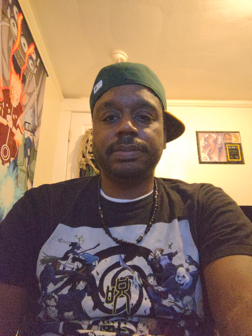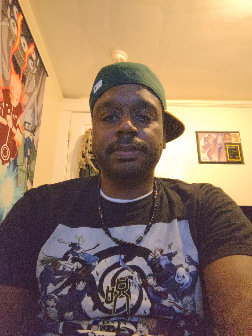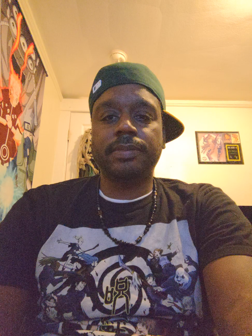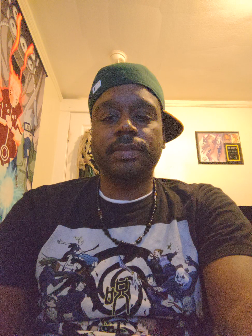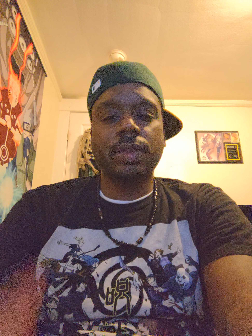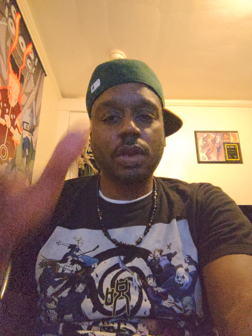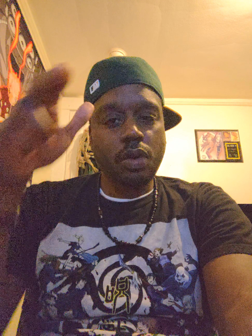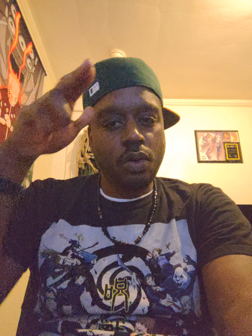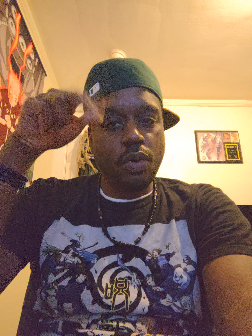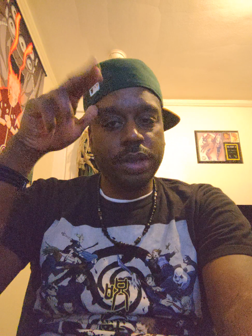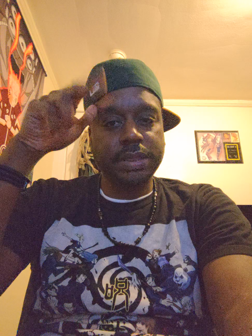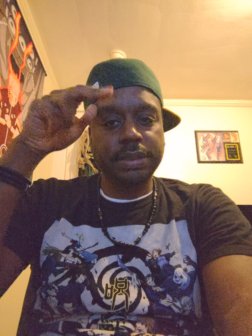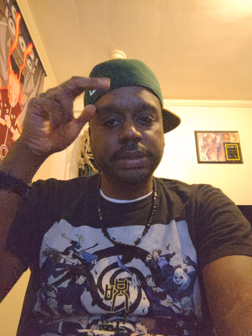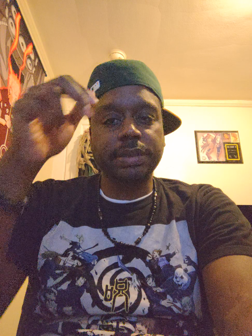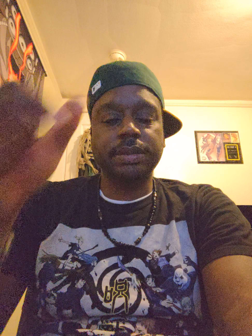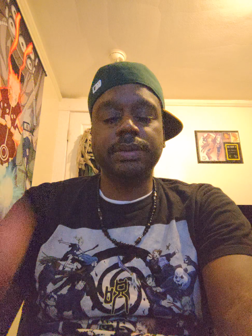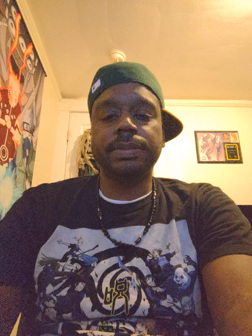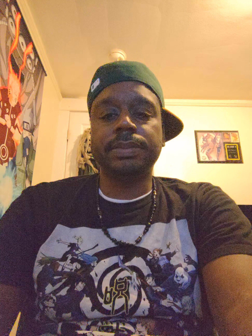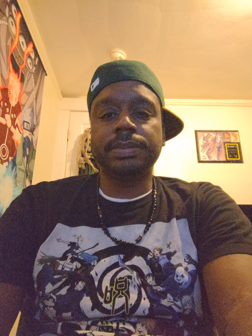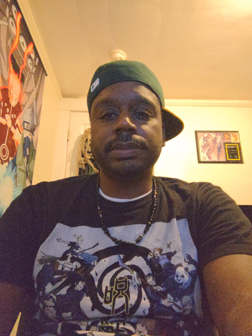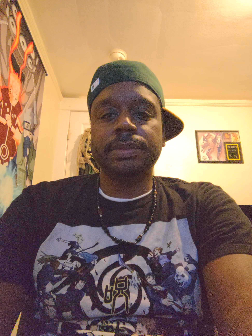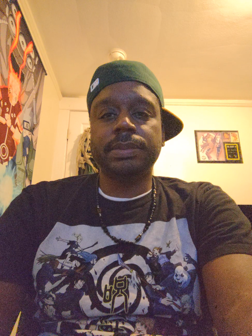horse